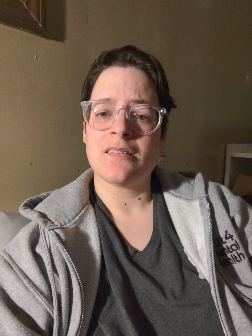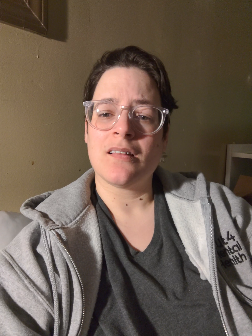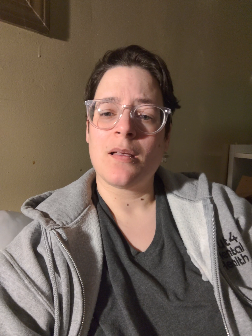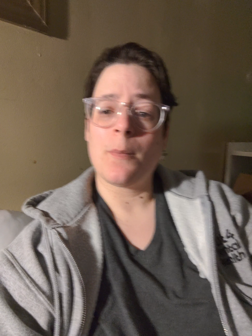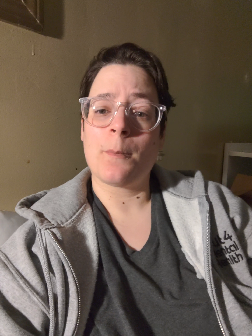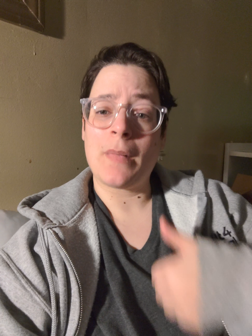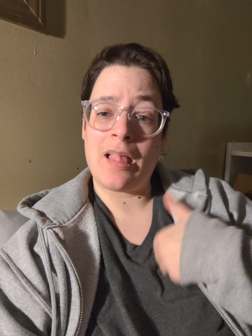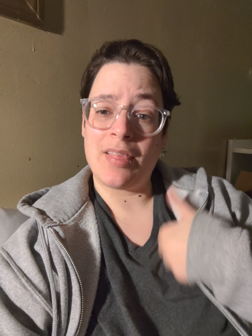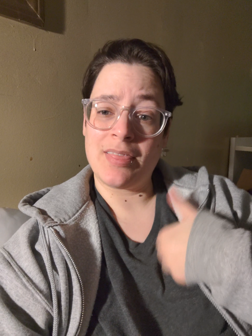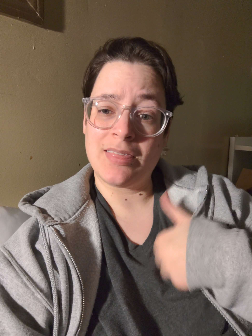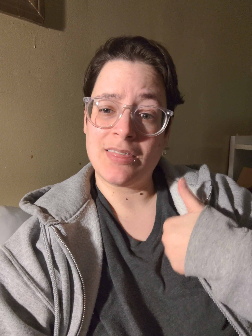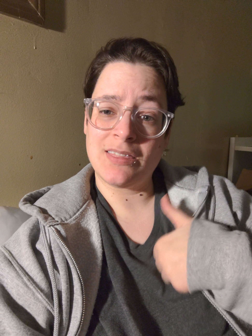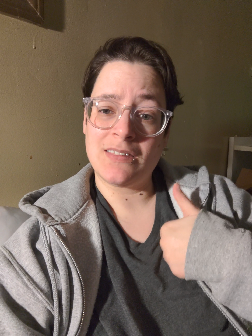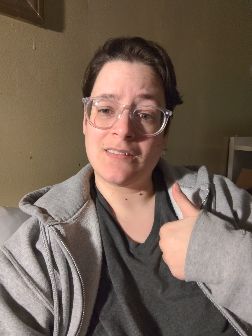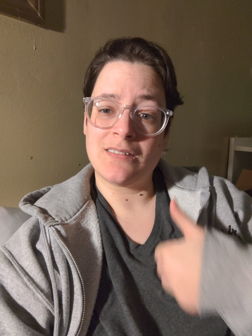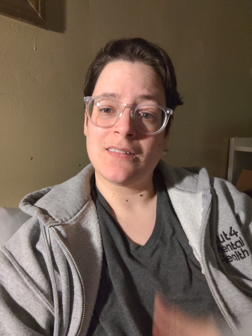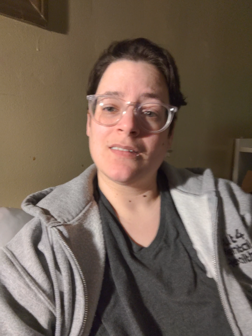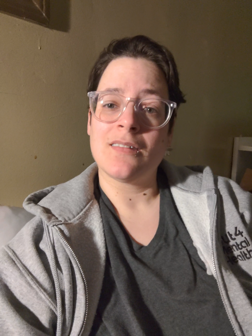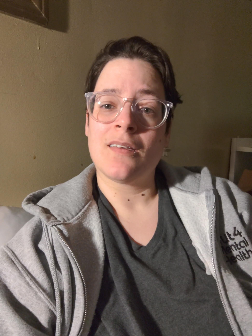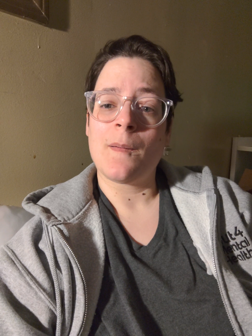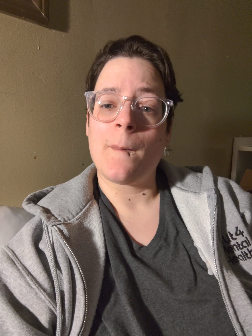bath